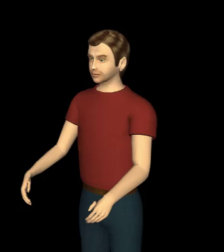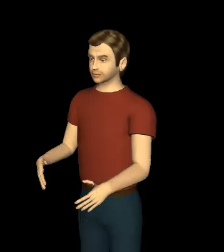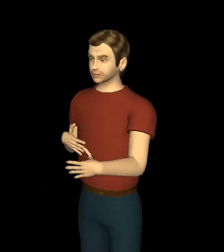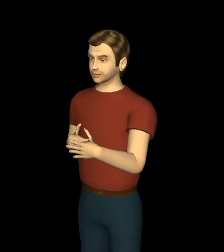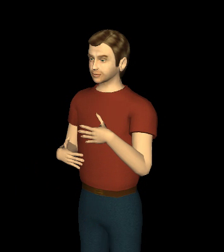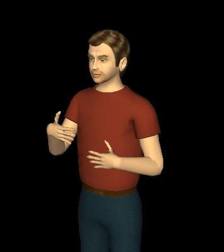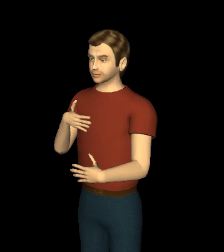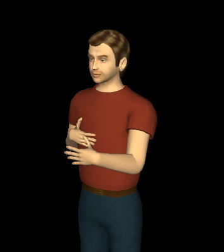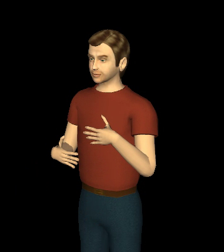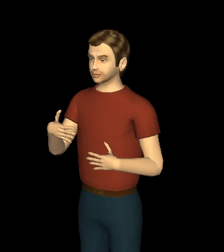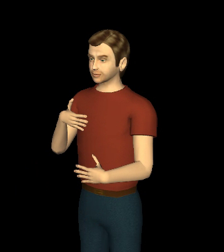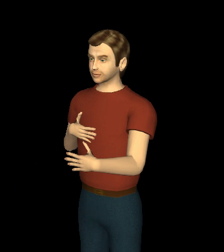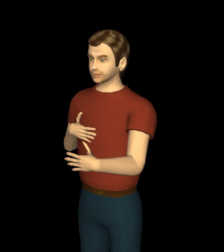متعب